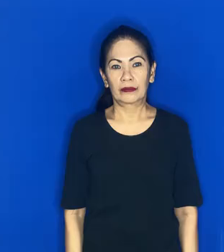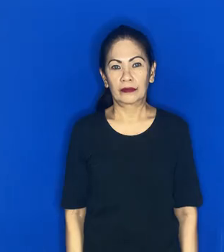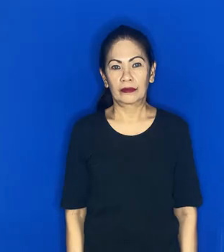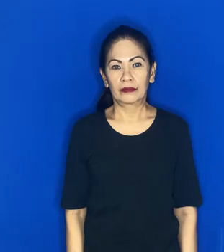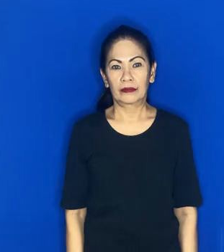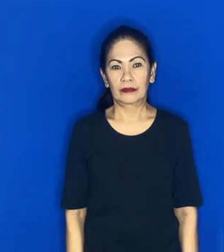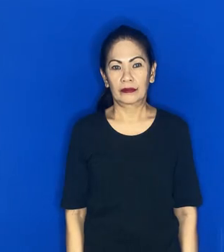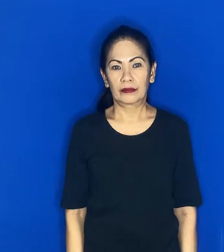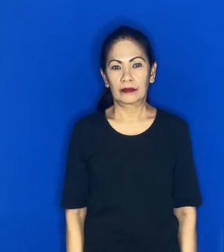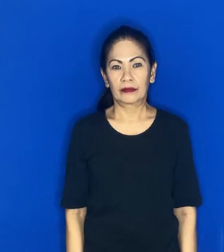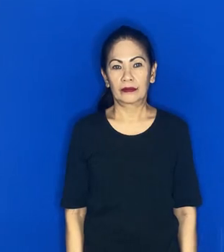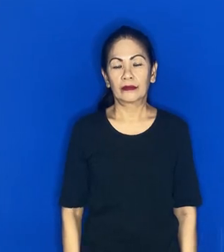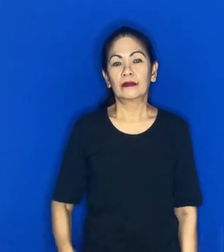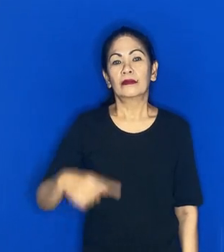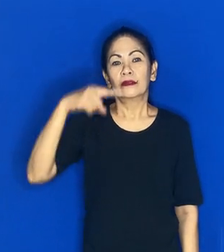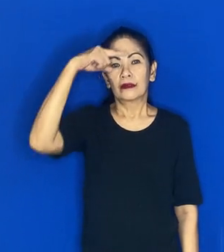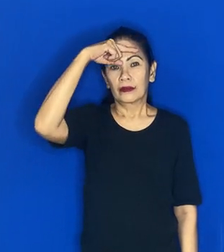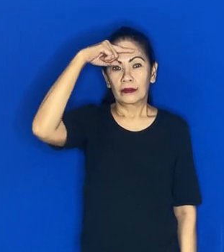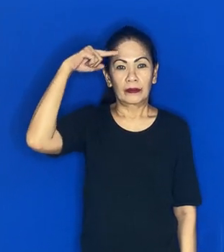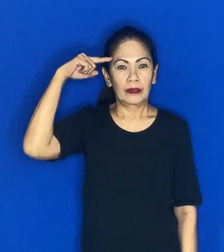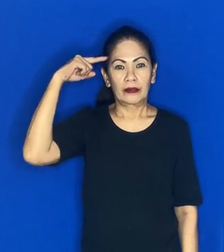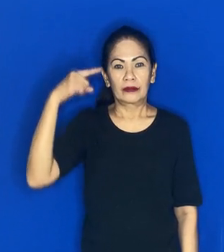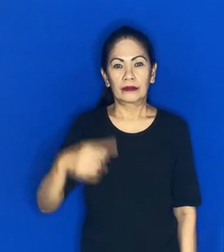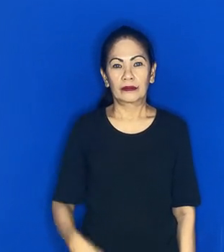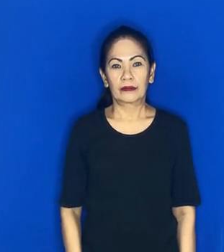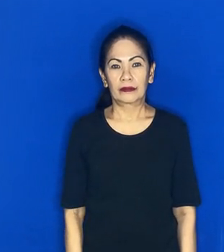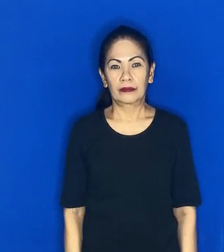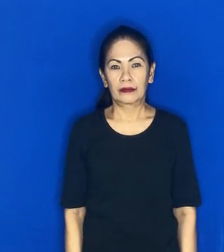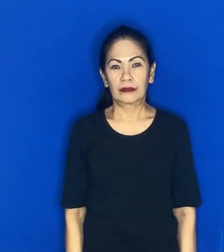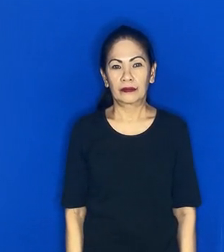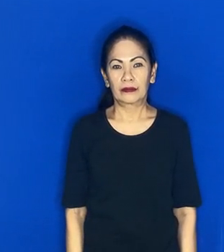black